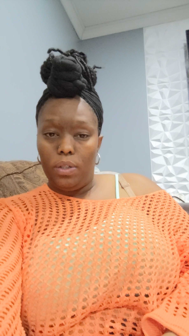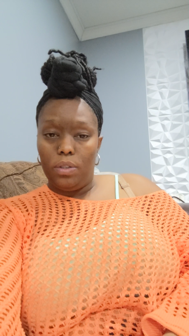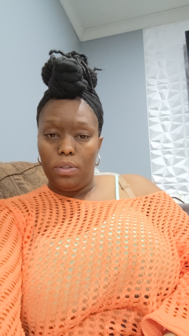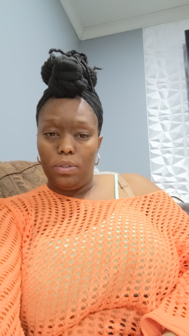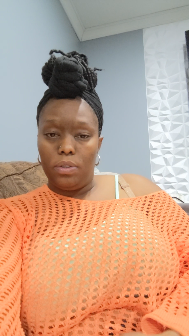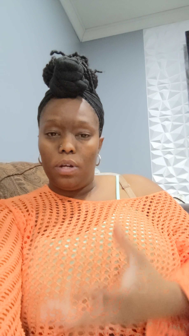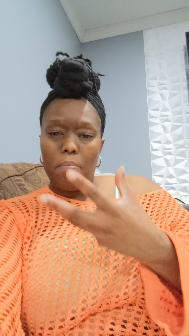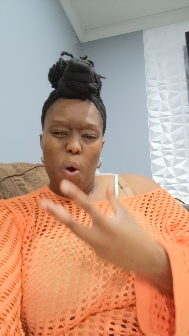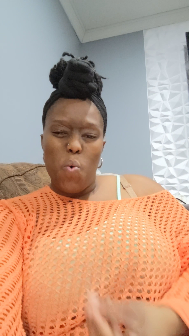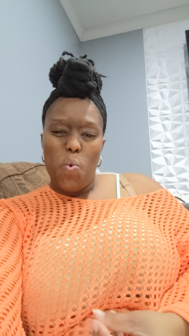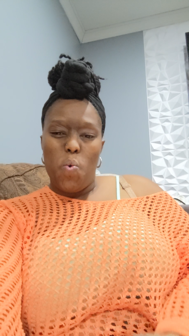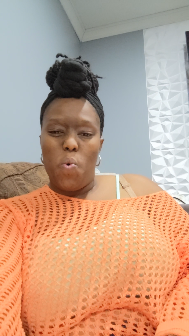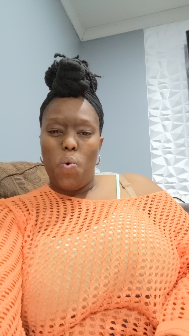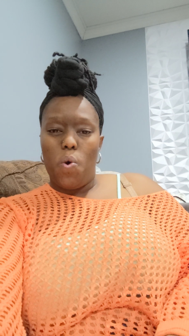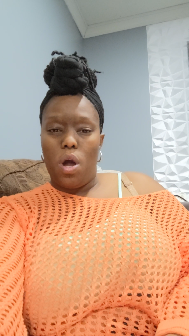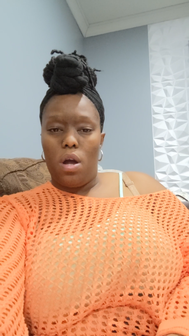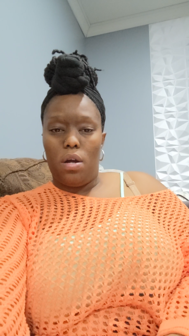poor